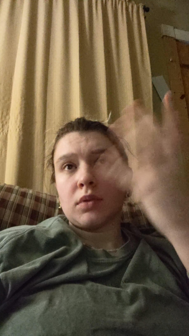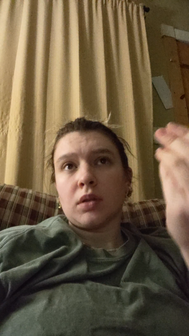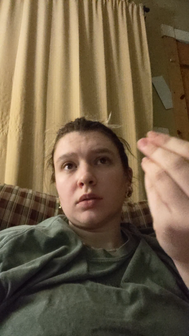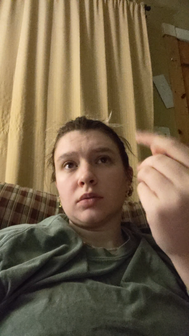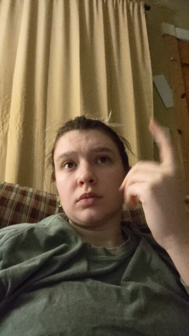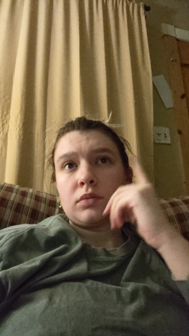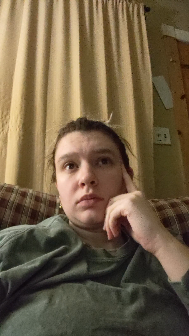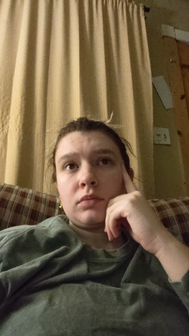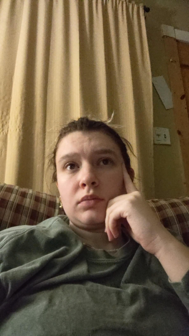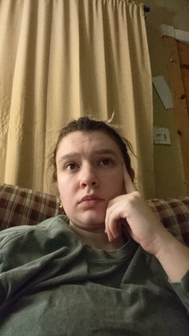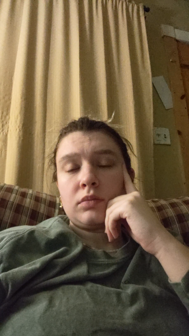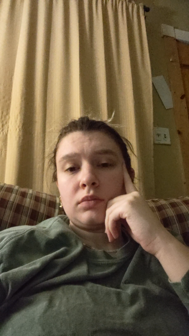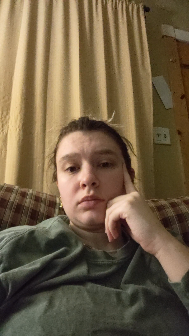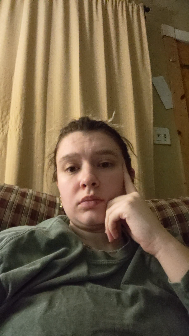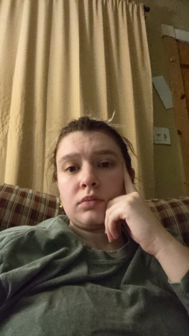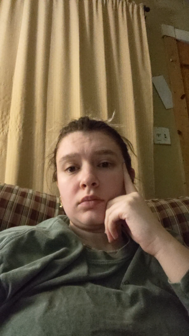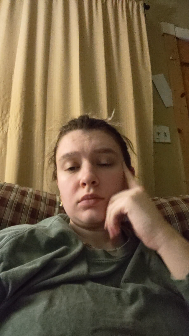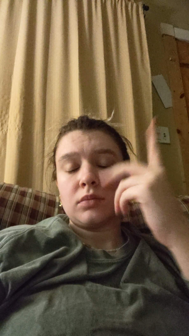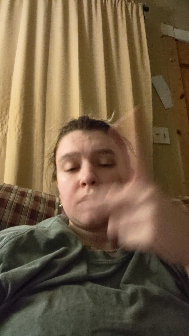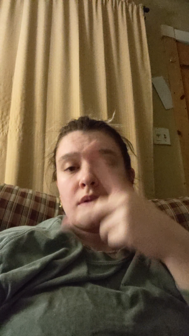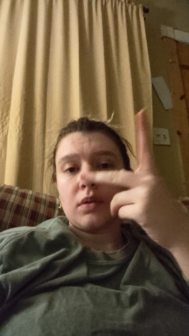careful